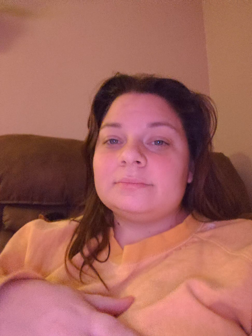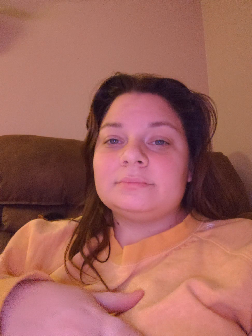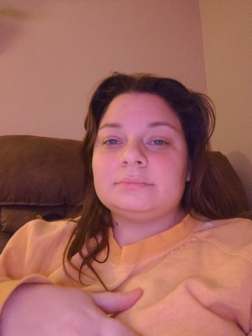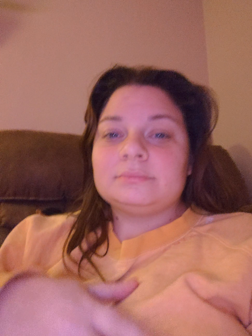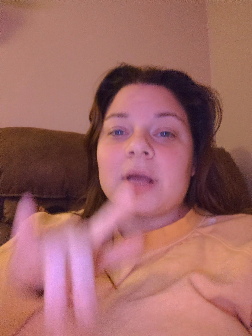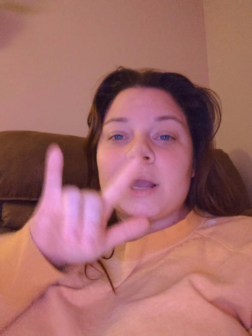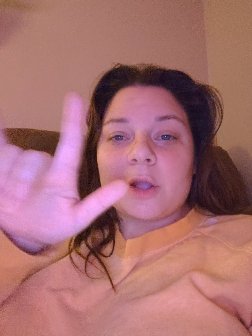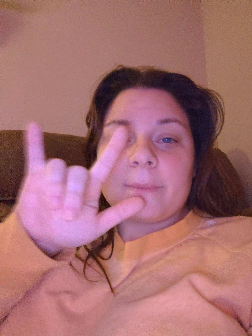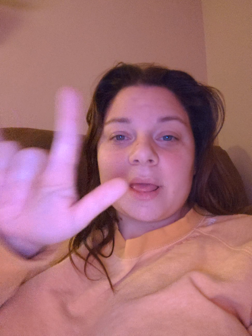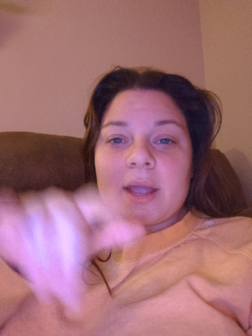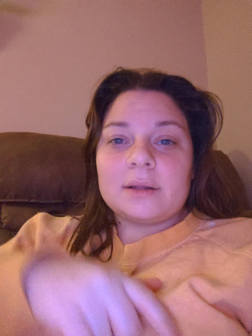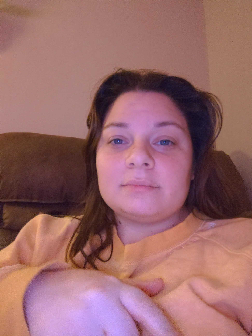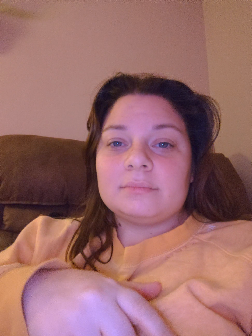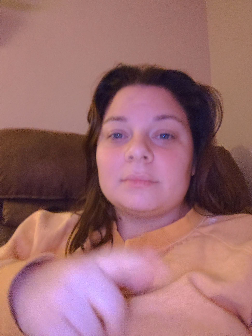airplane